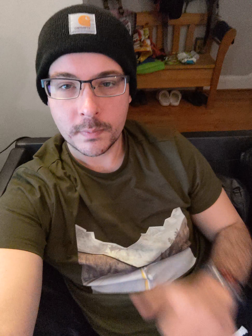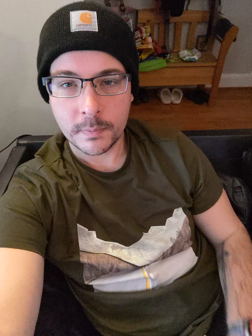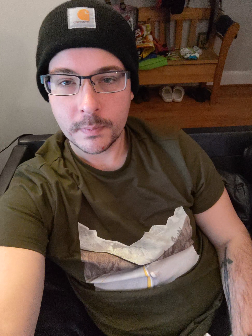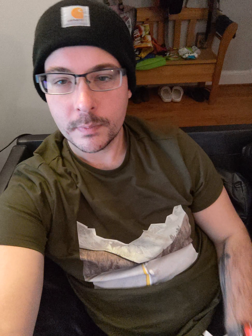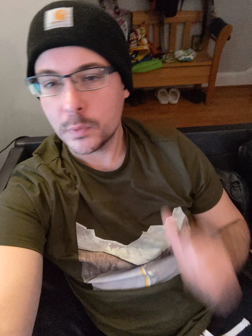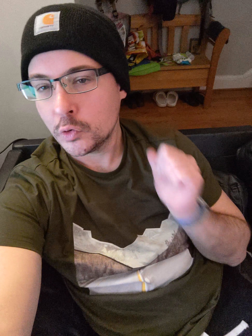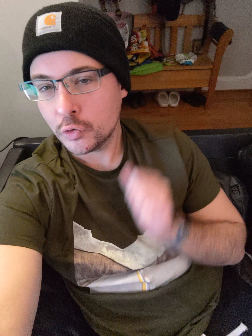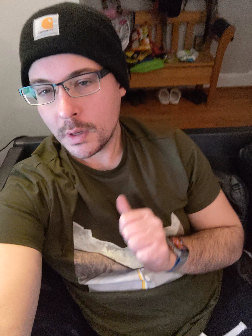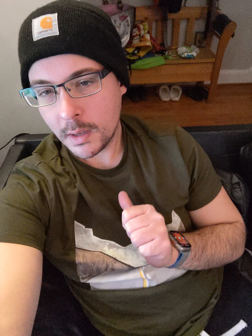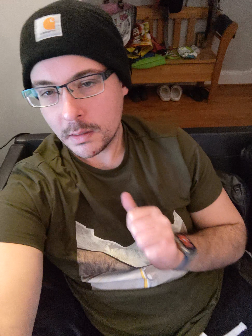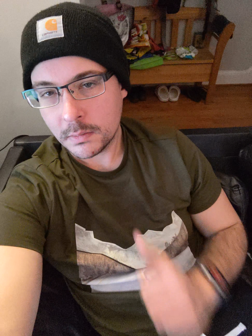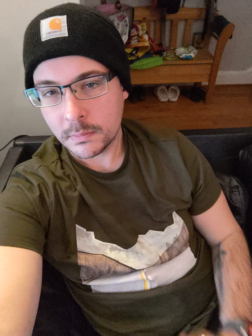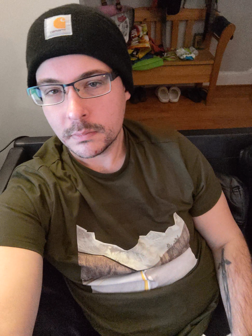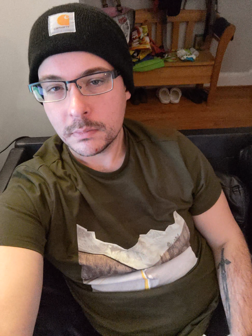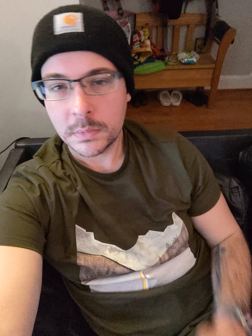jacket